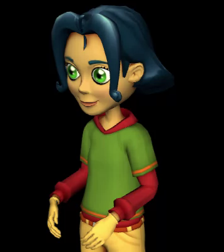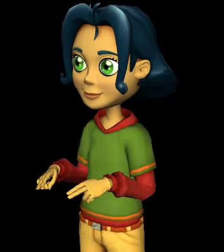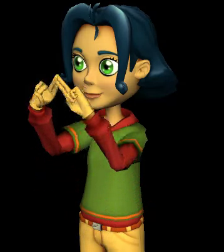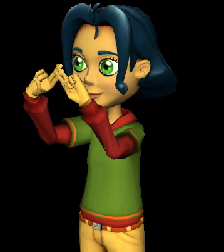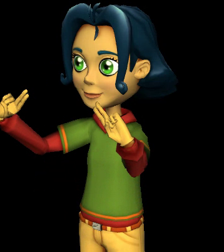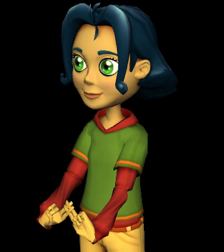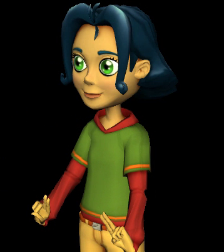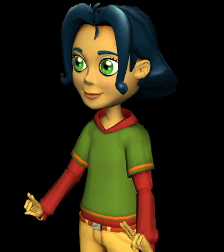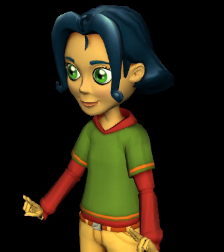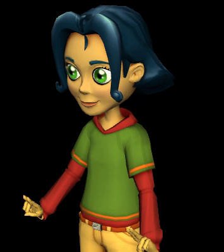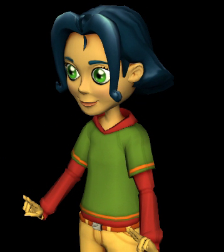دولي